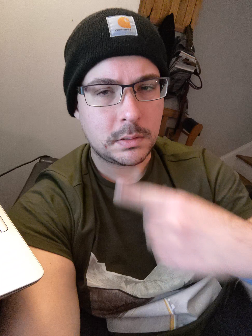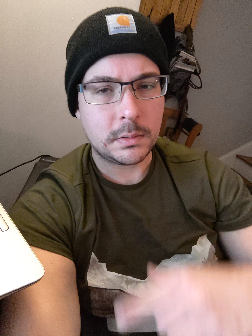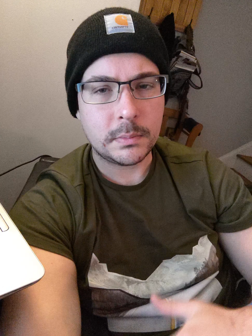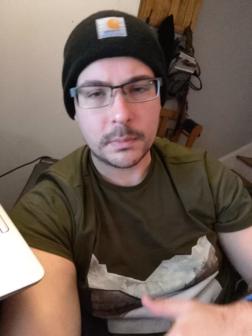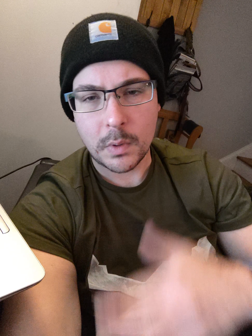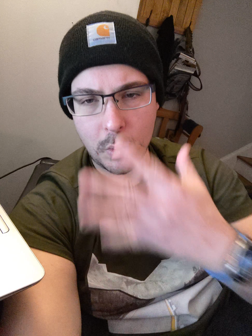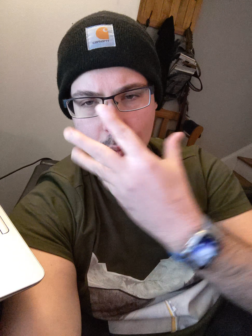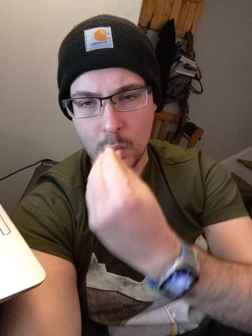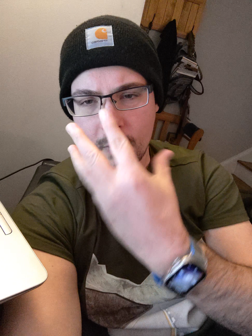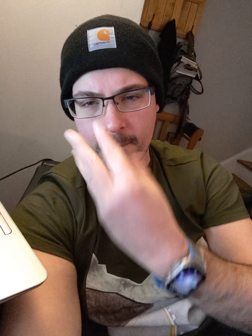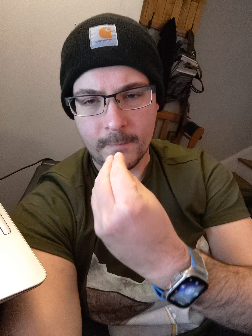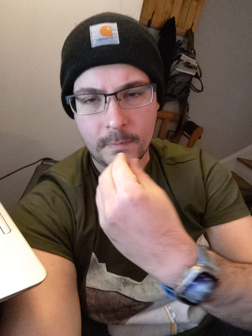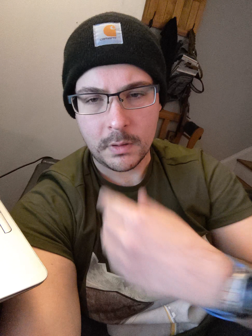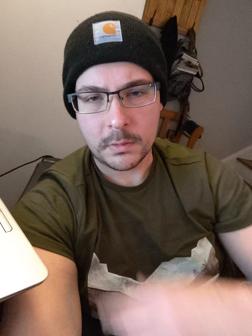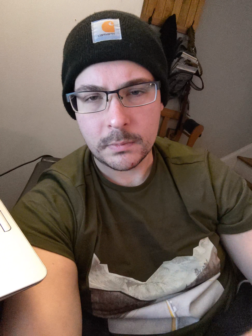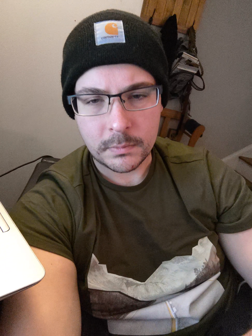wolf